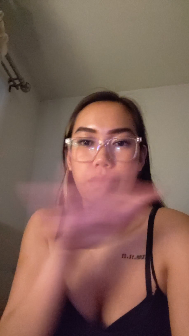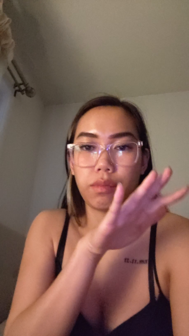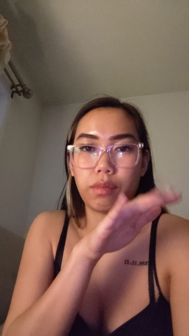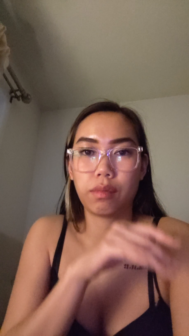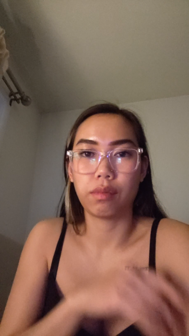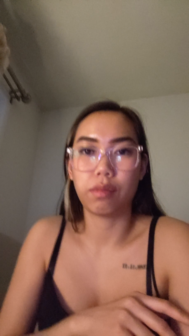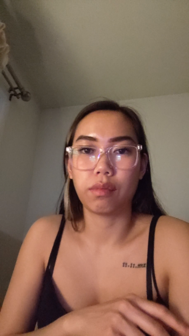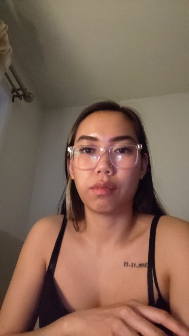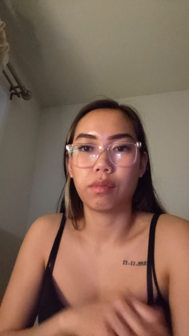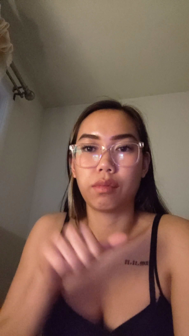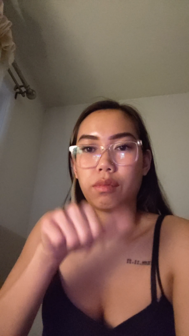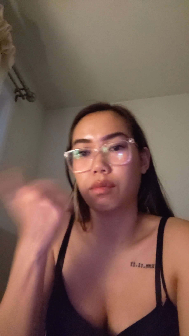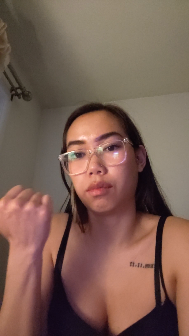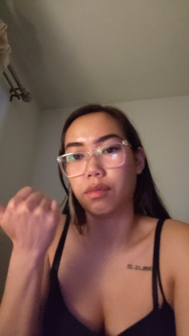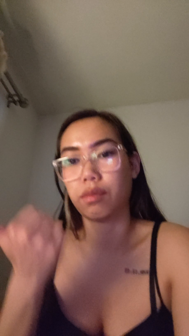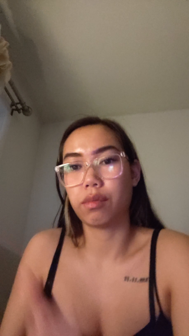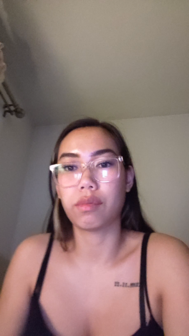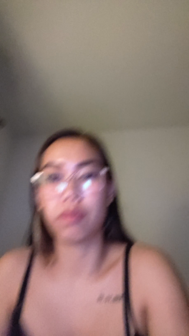other